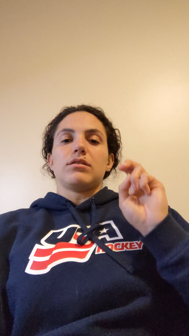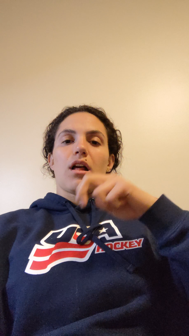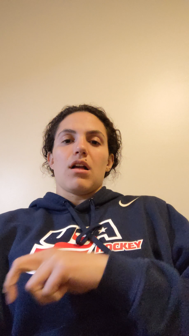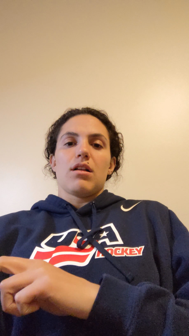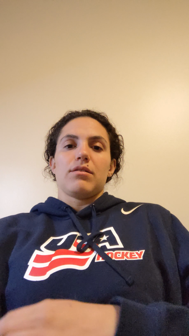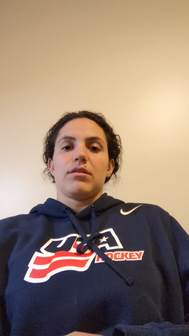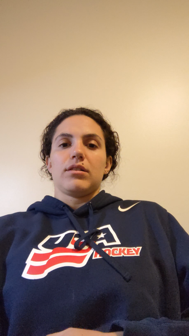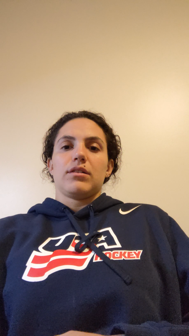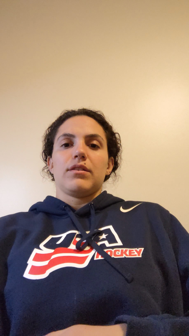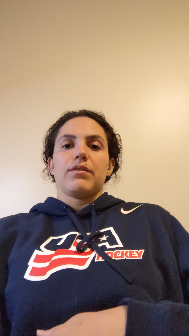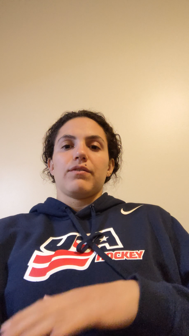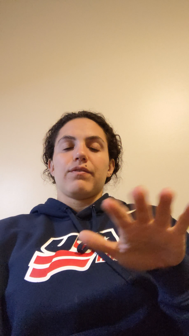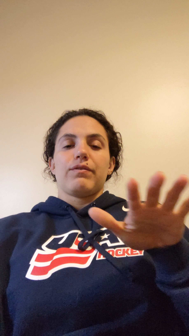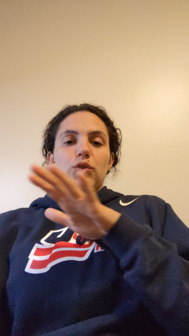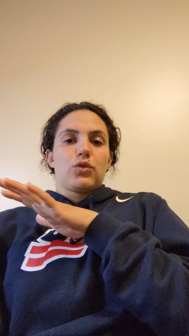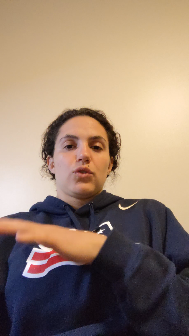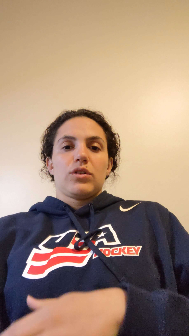full